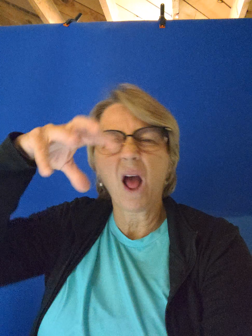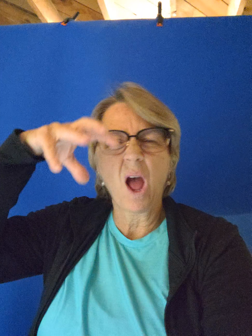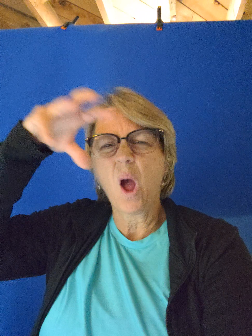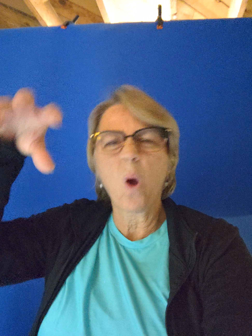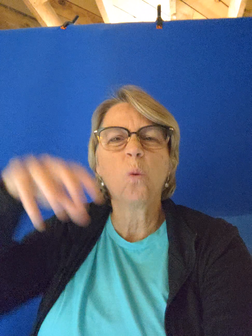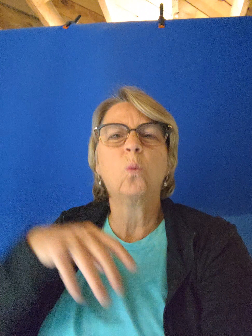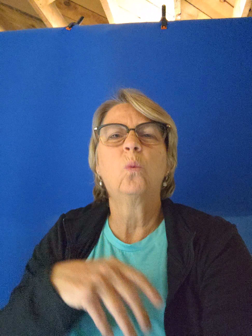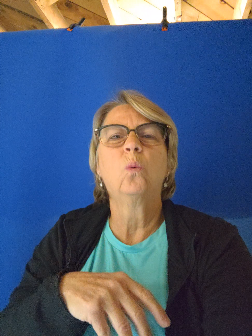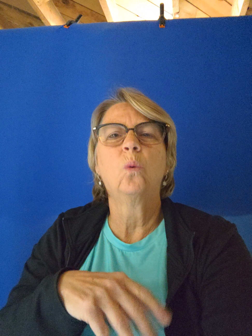cloud